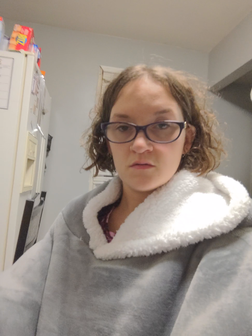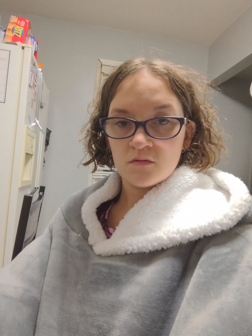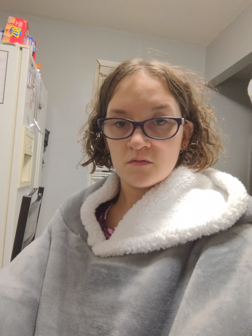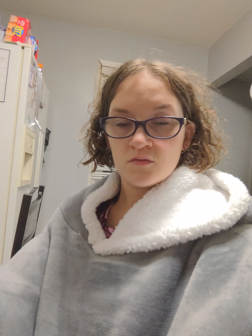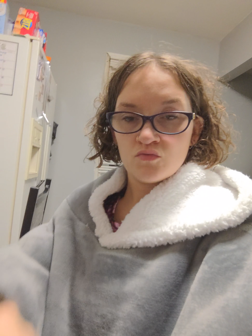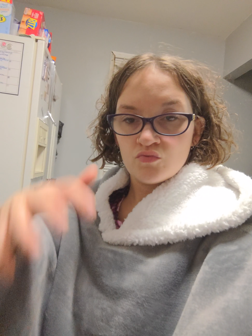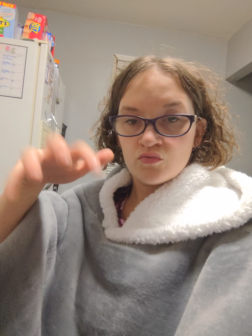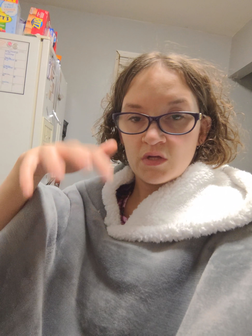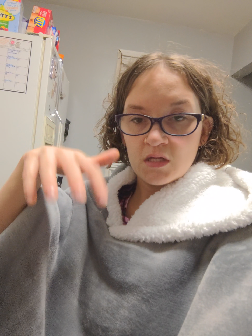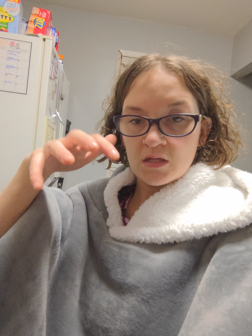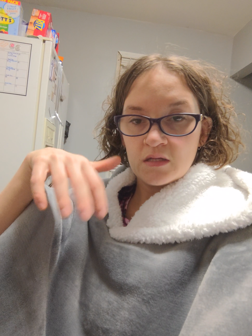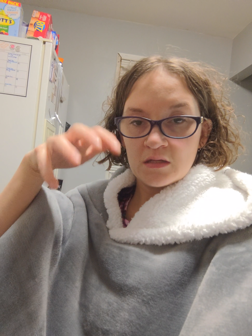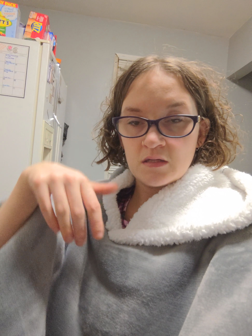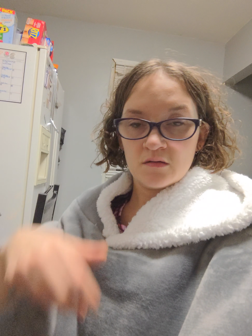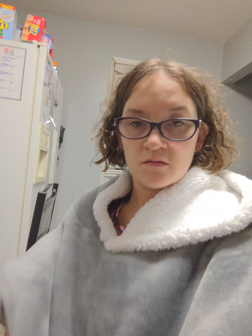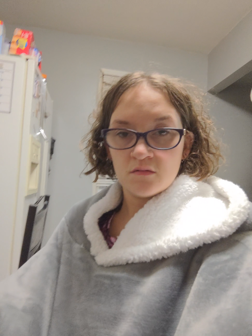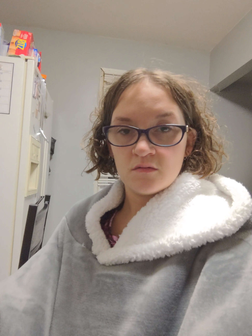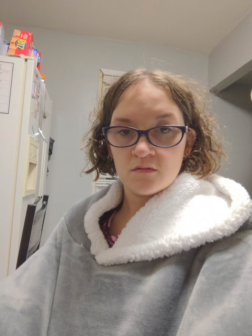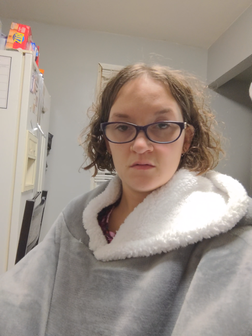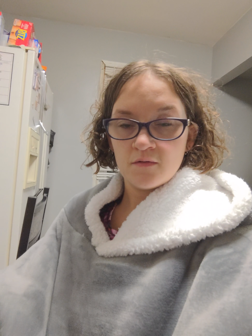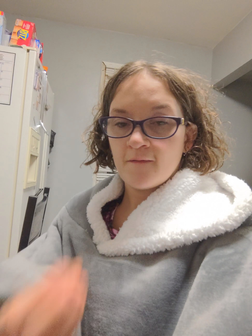rain